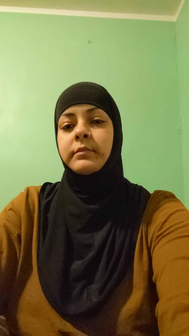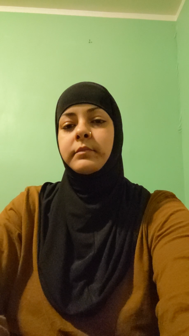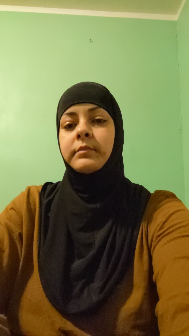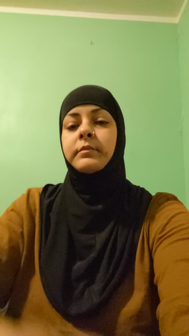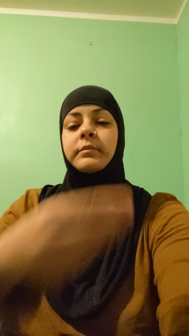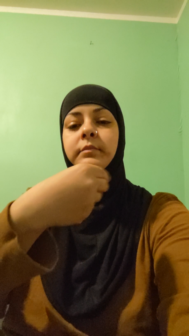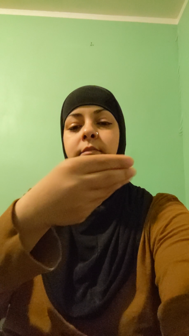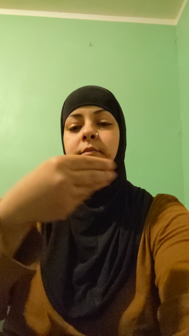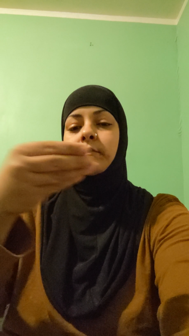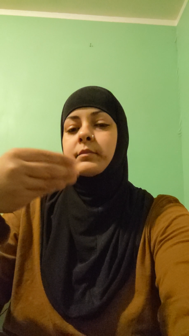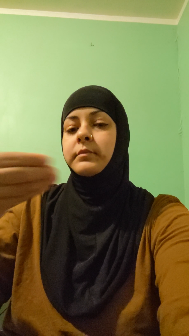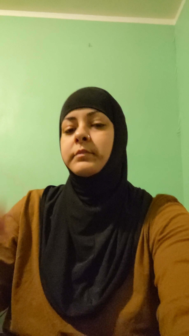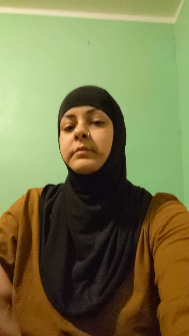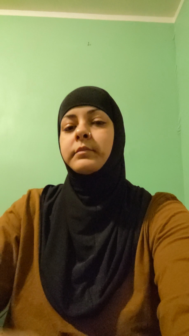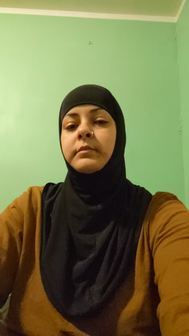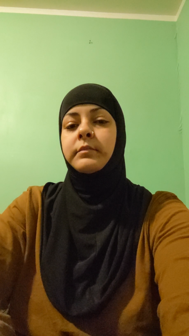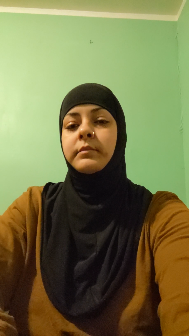shopping